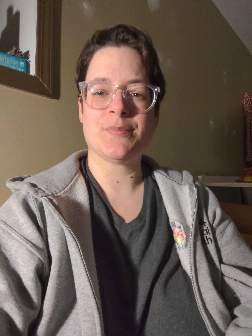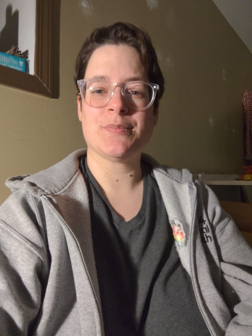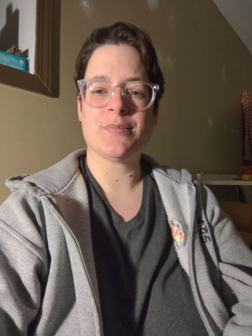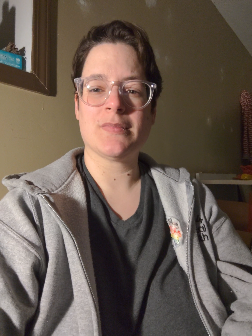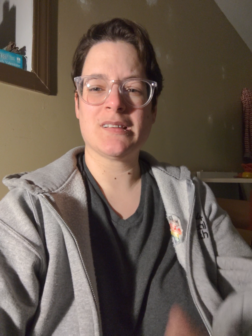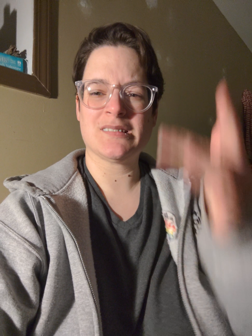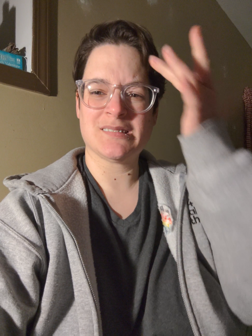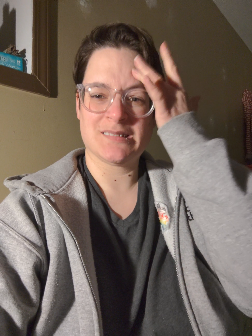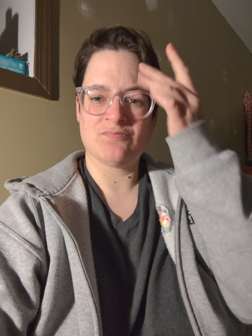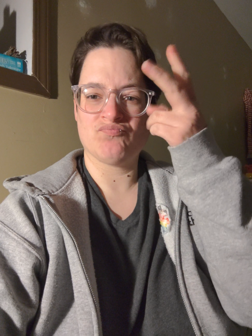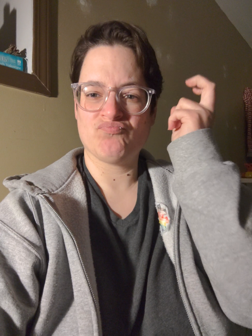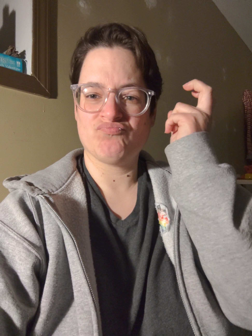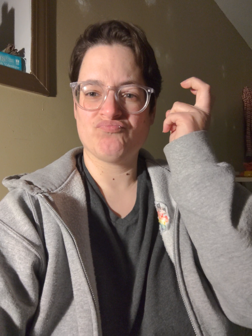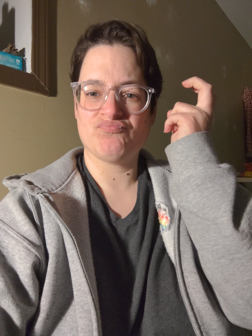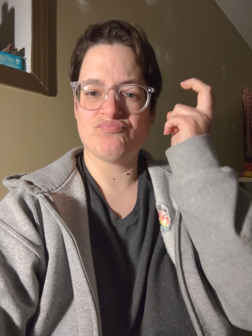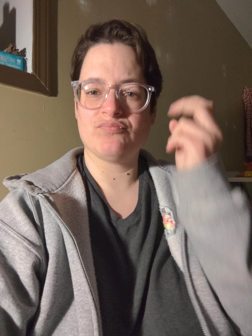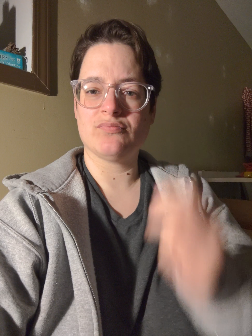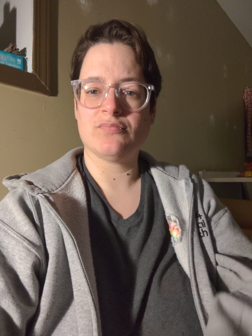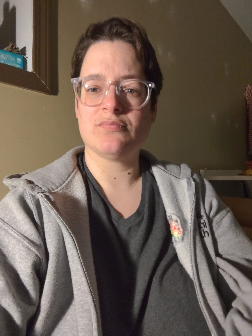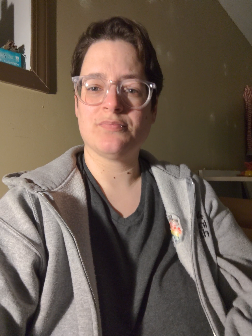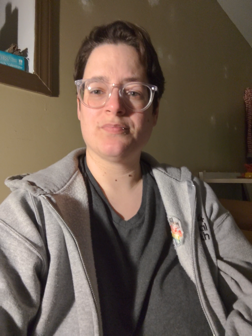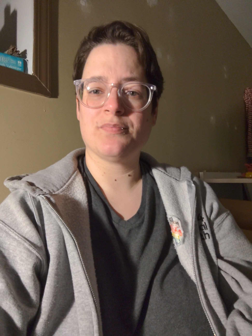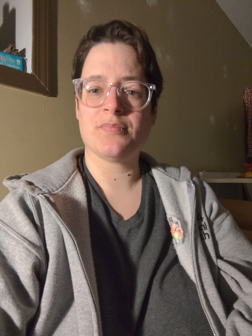sick